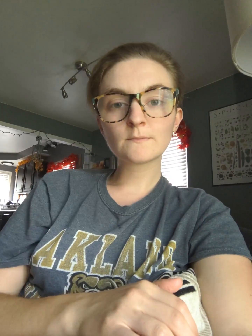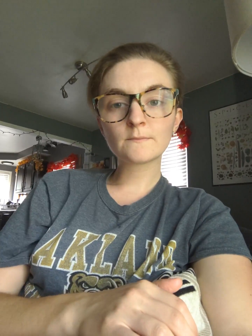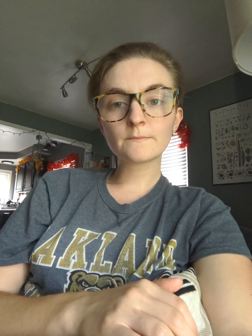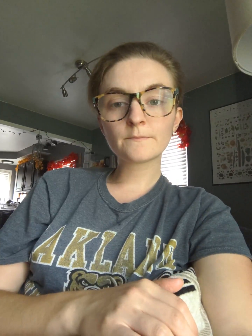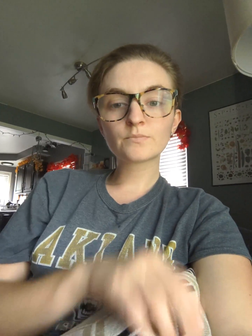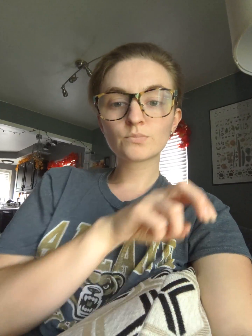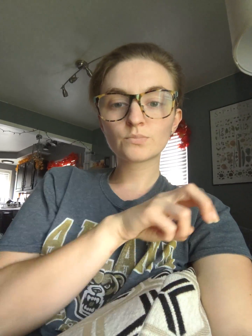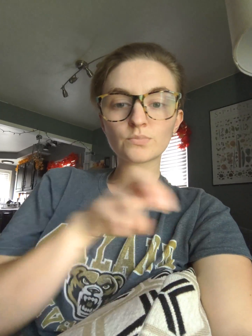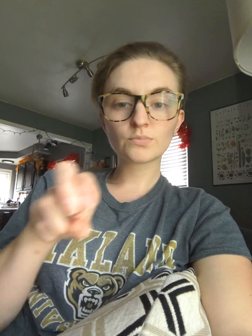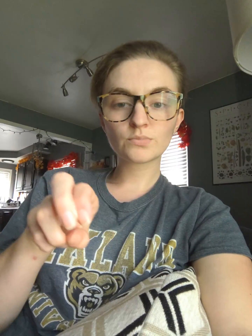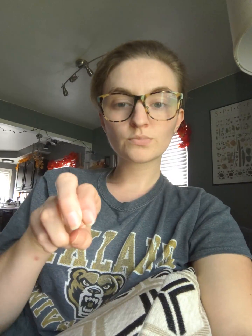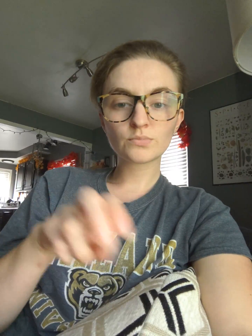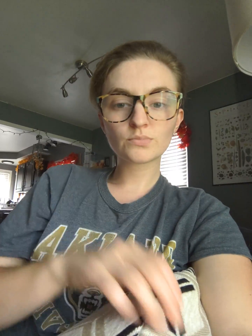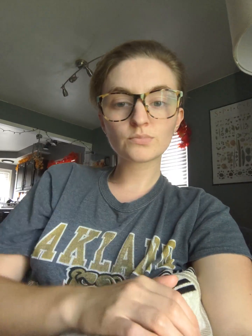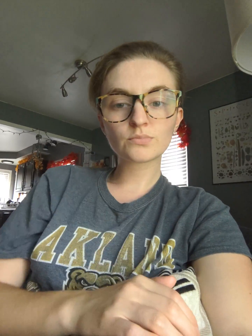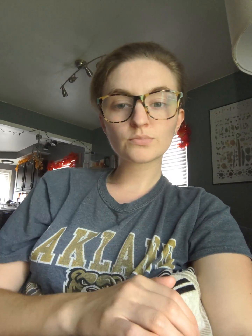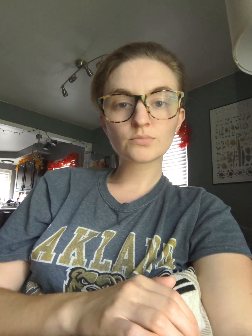couch